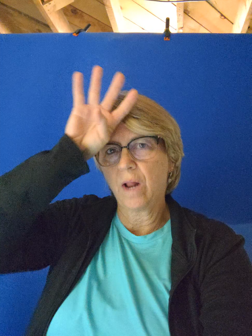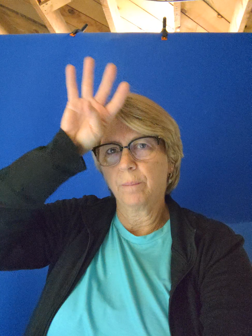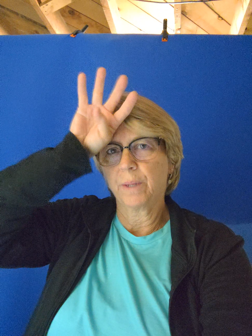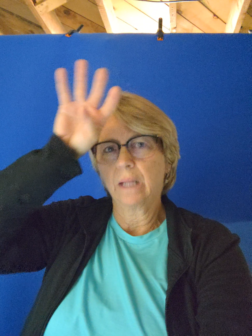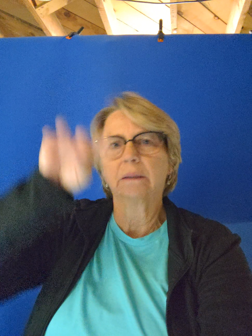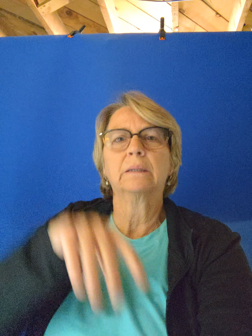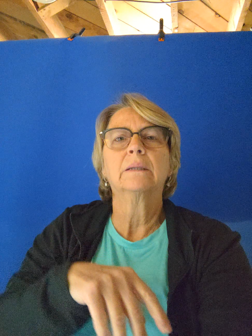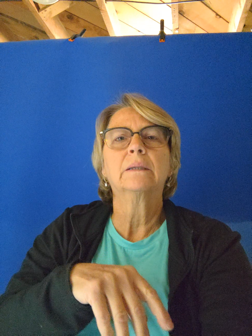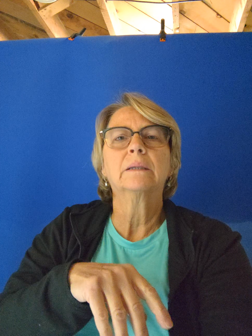fireman